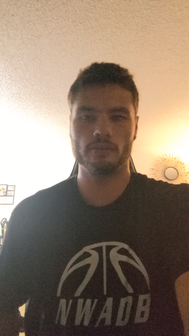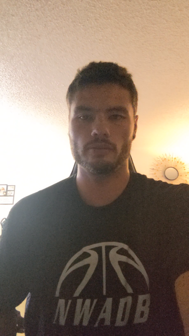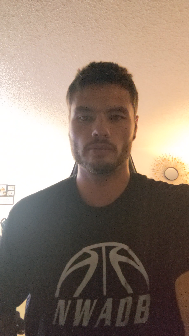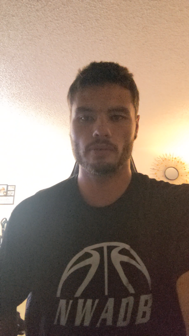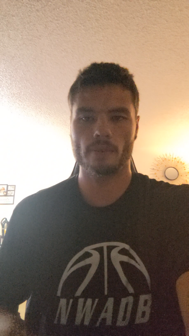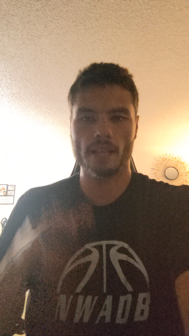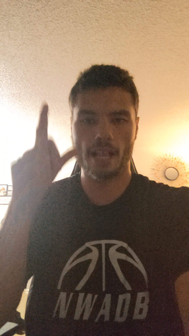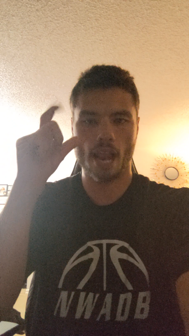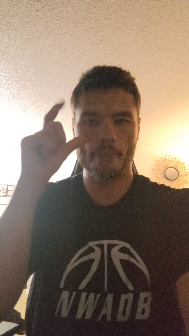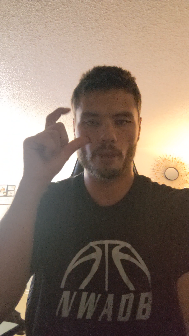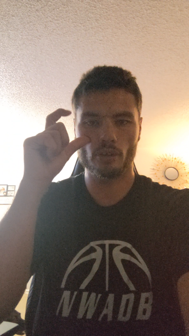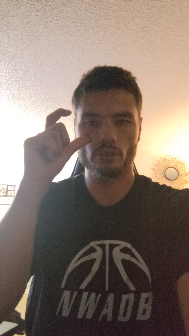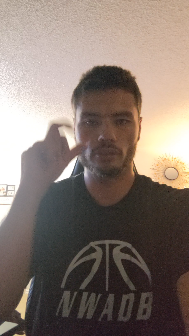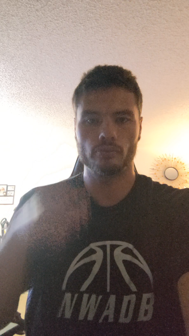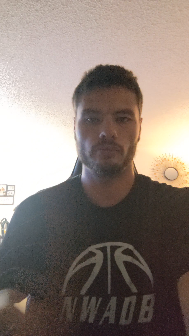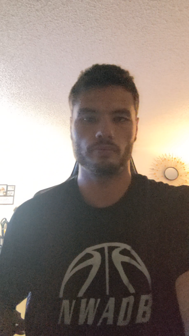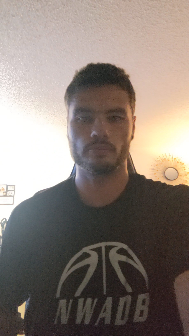camera